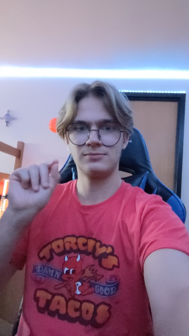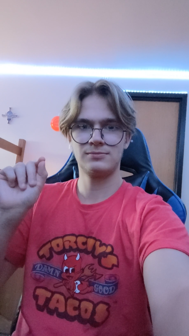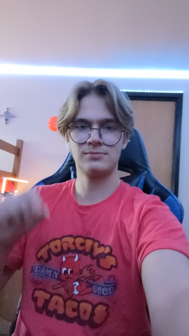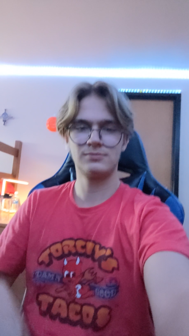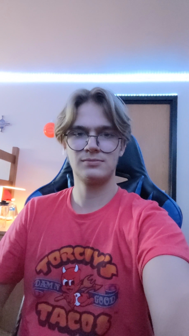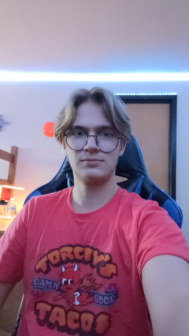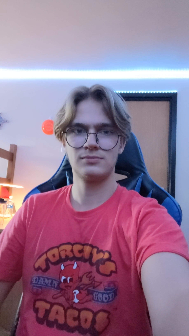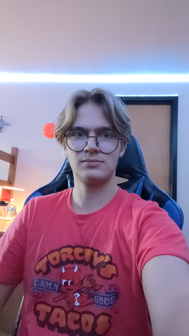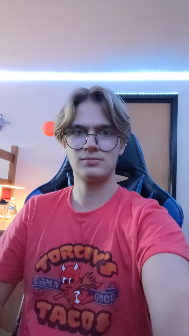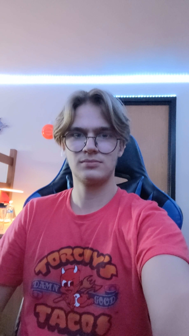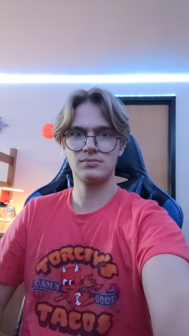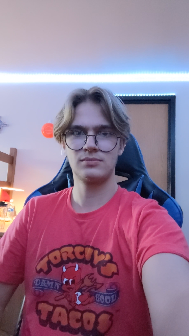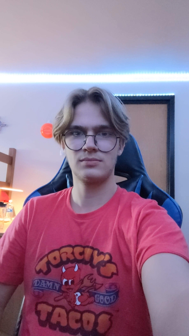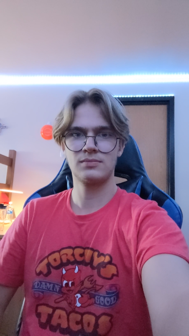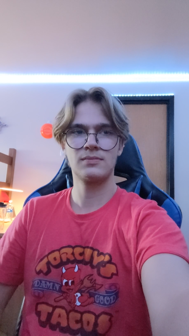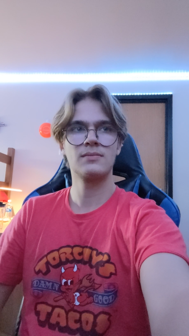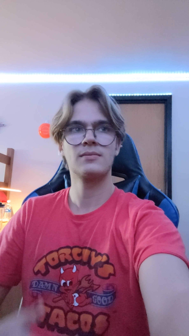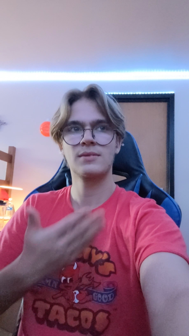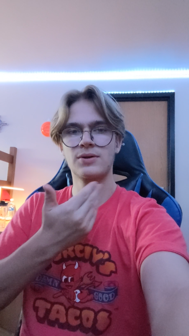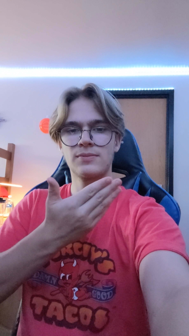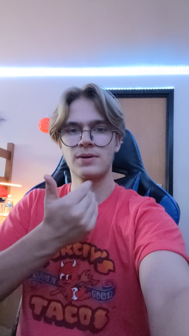butterfly